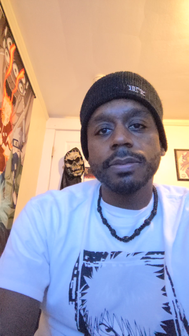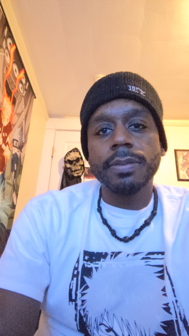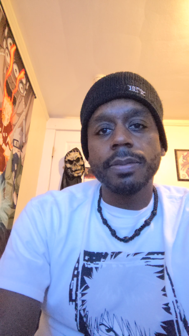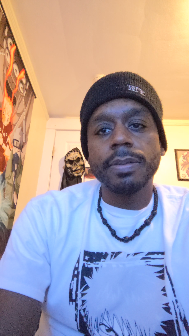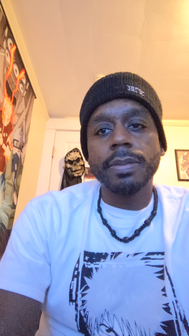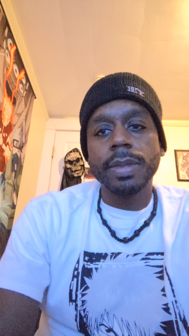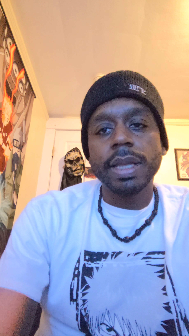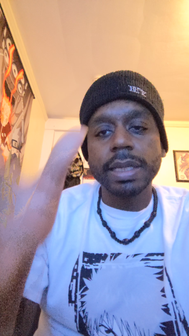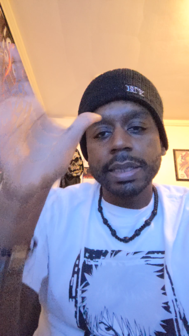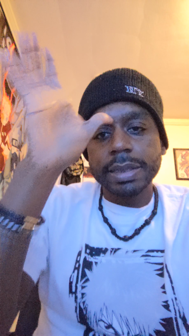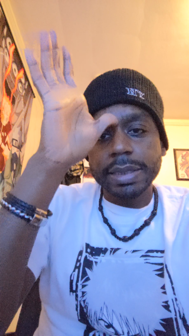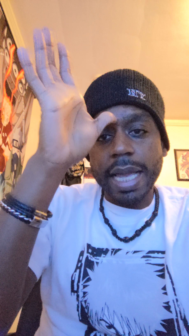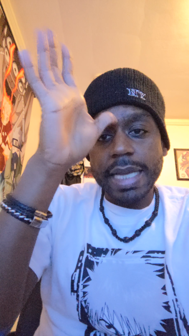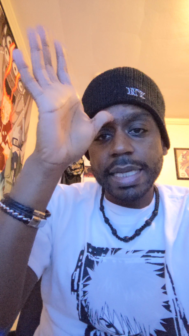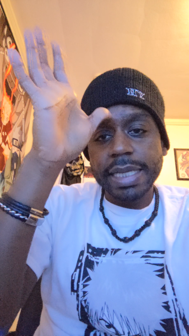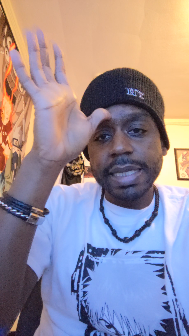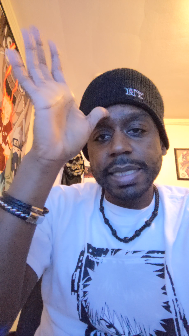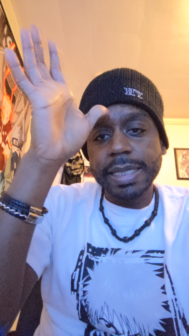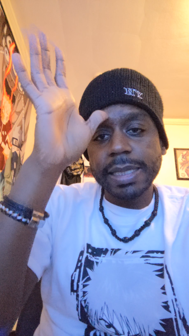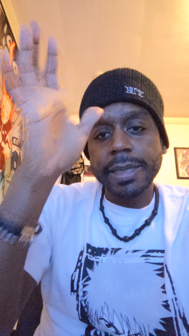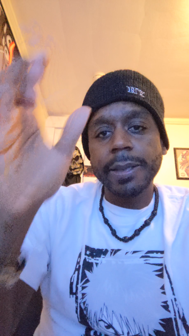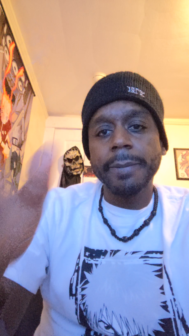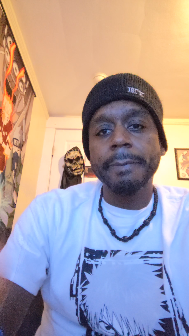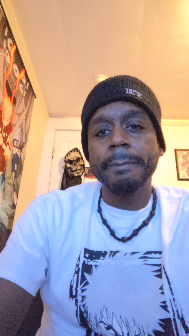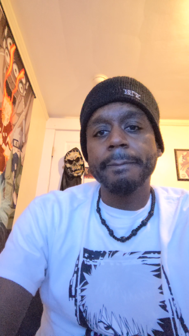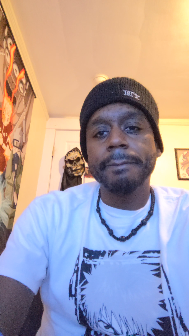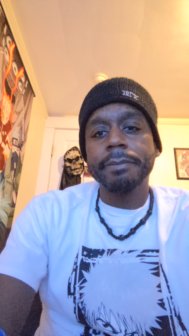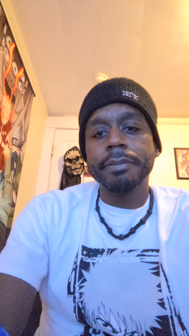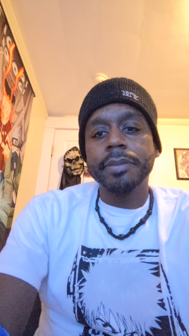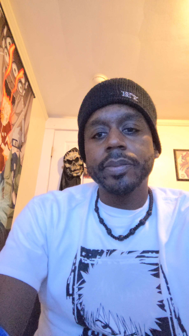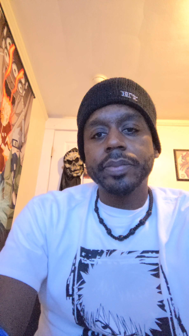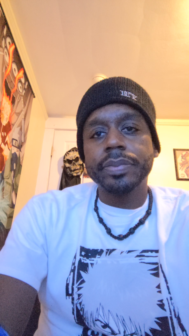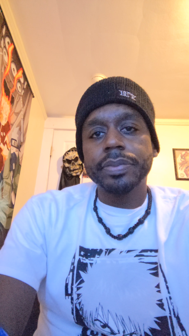daddy